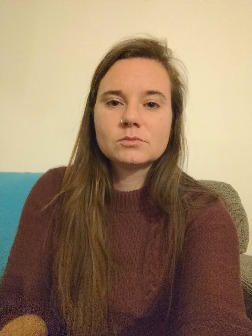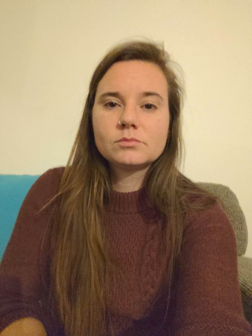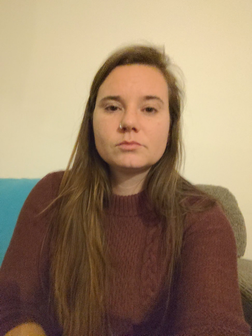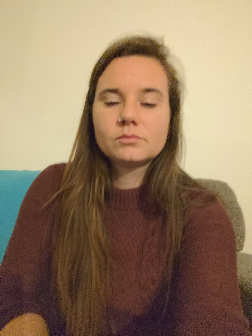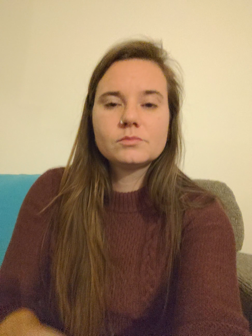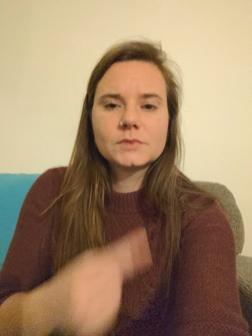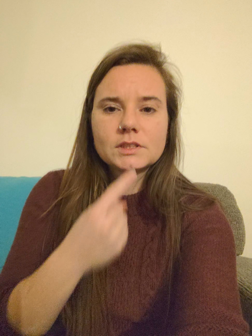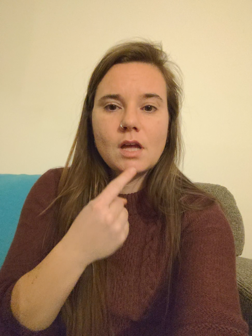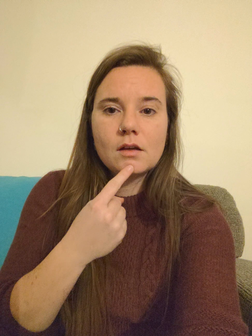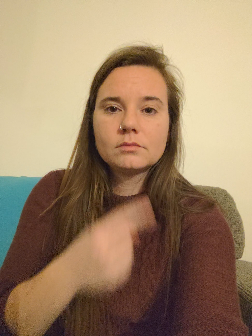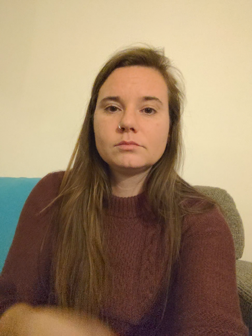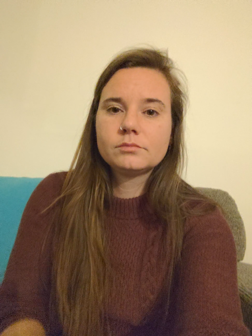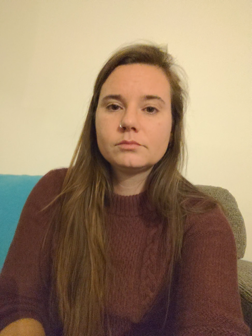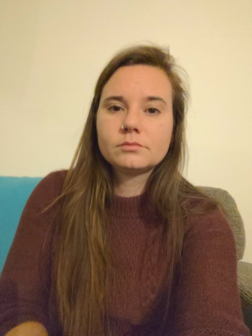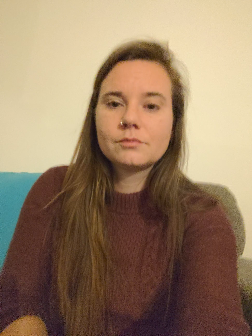say